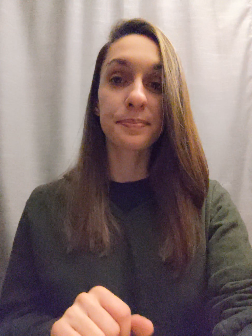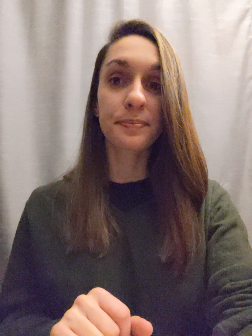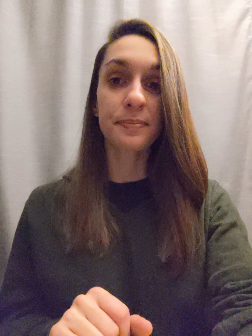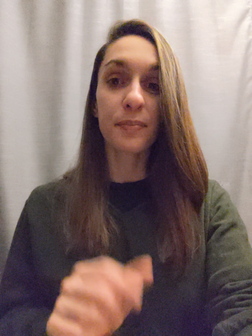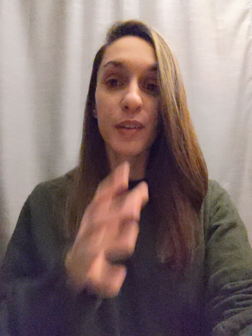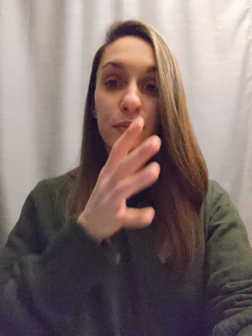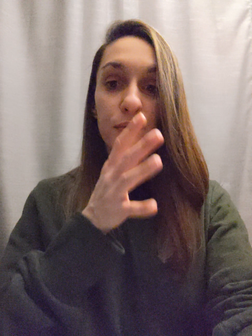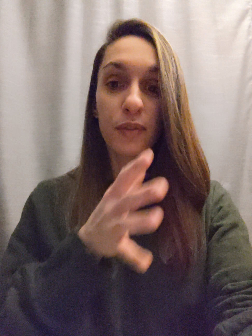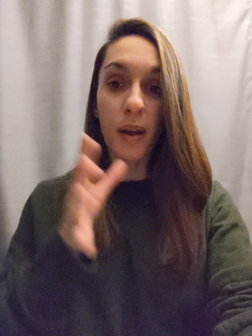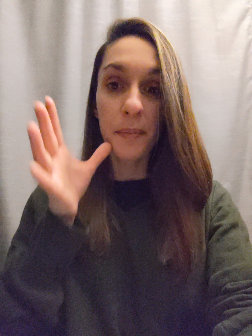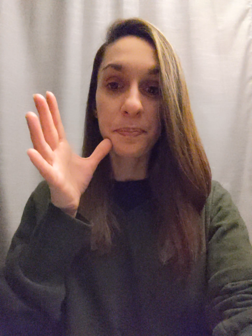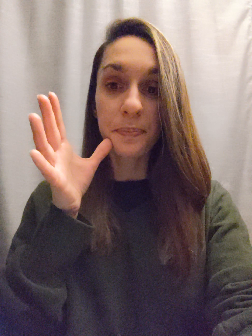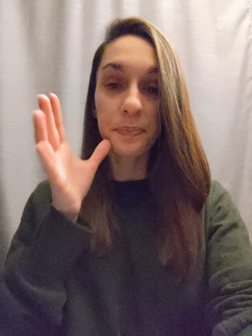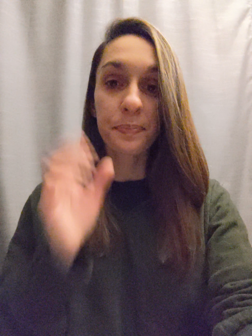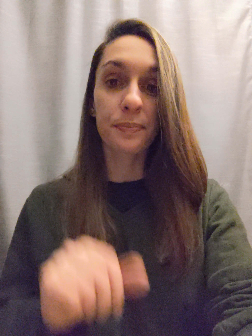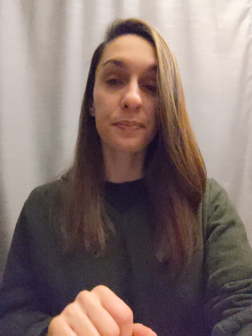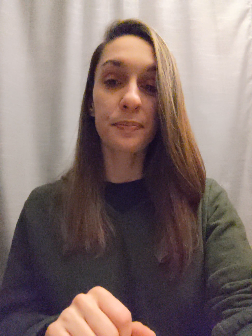farm